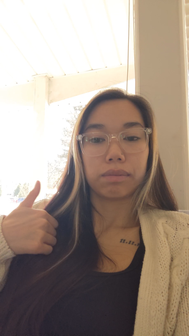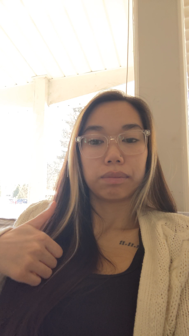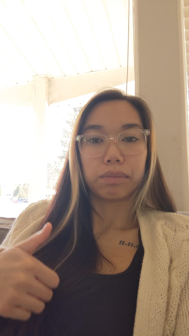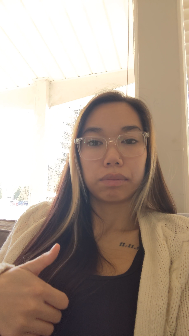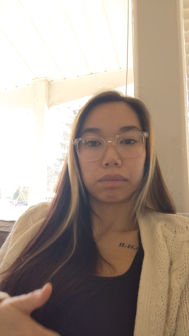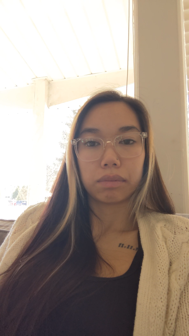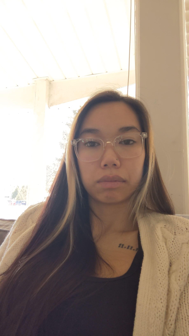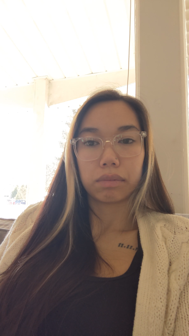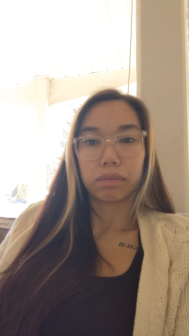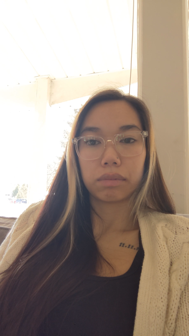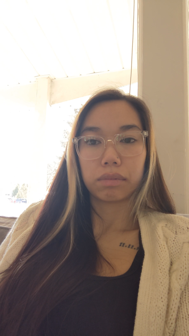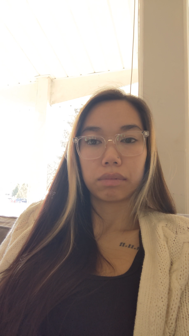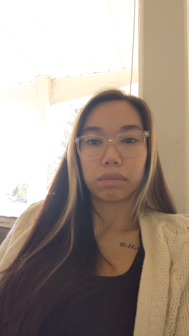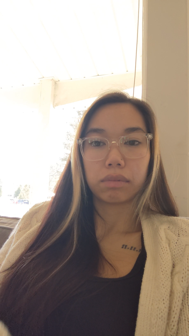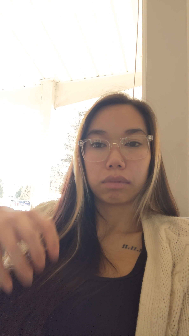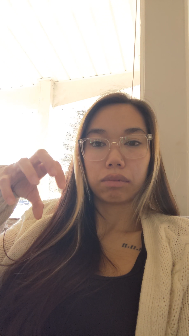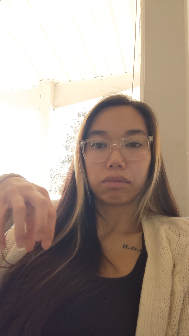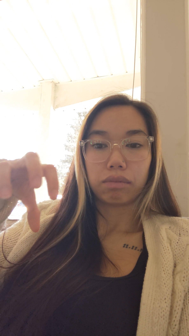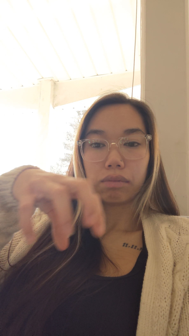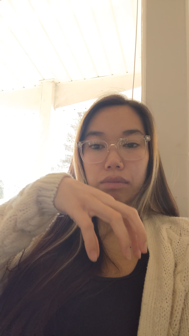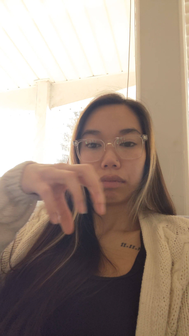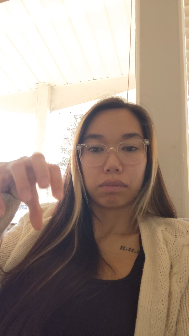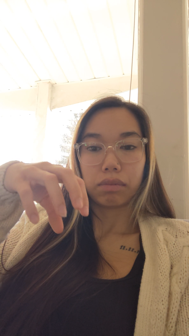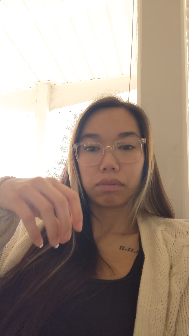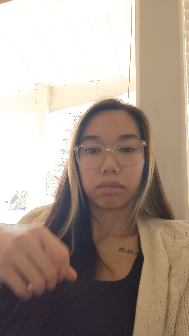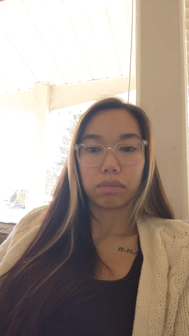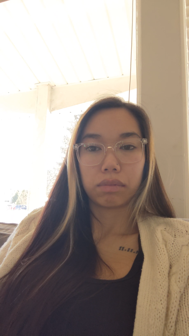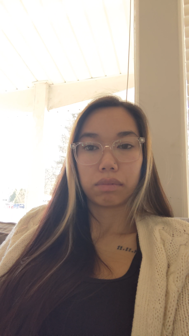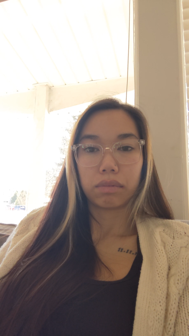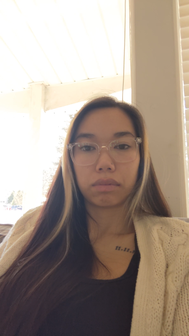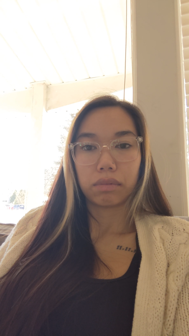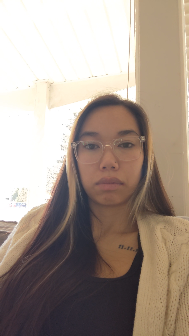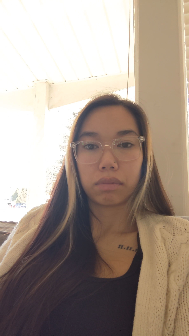block